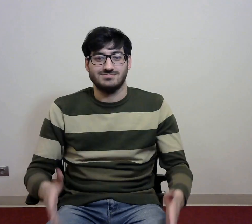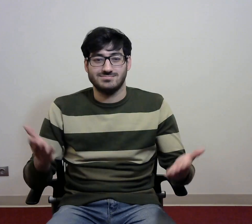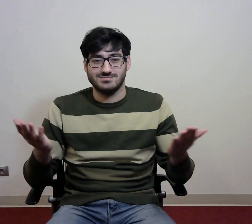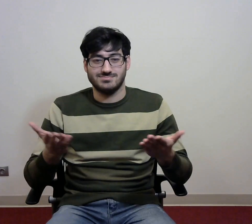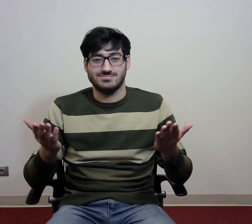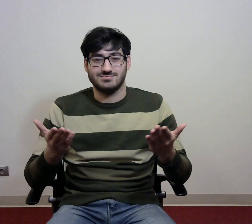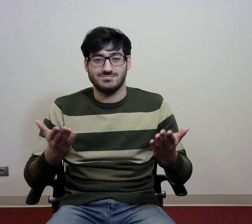hansı